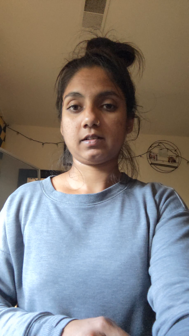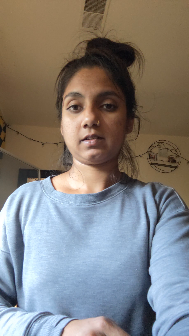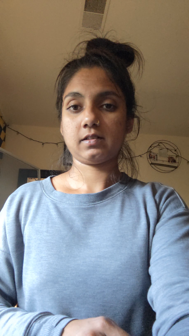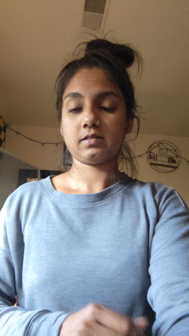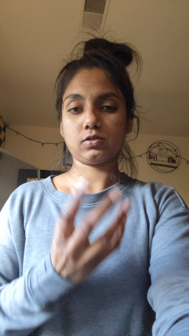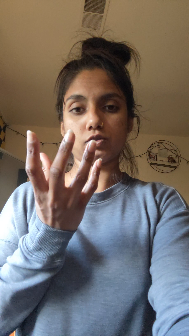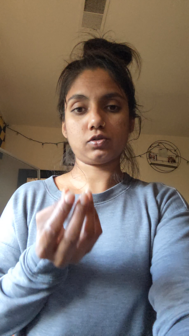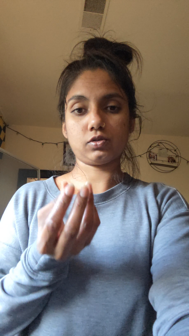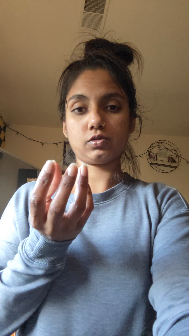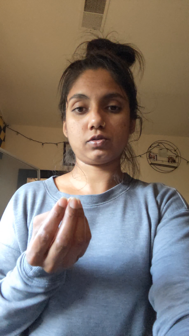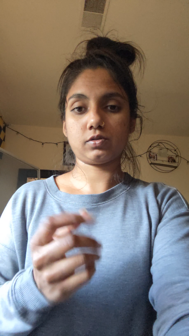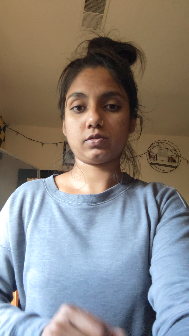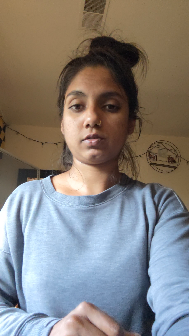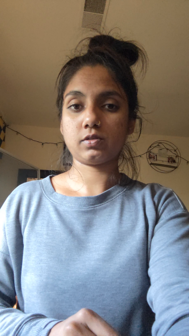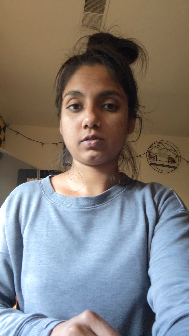gentle